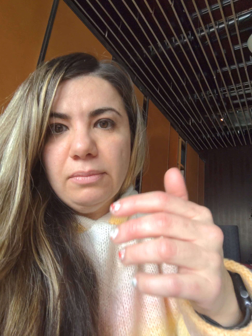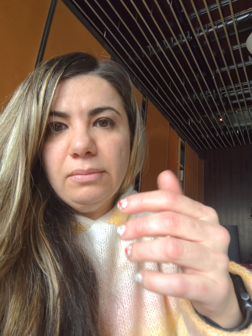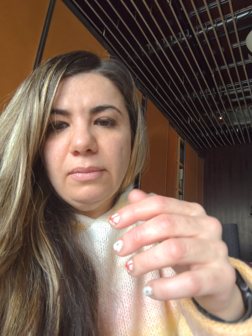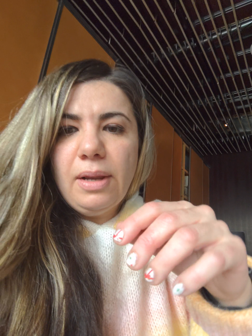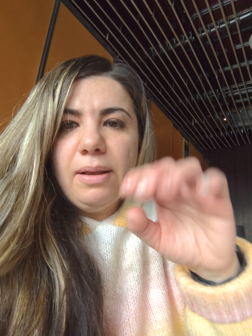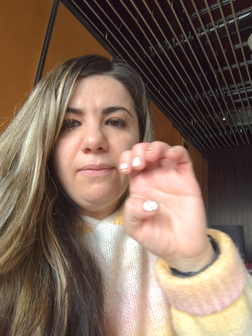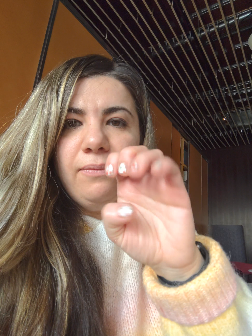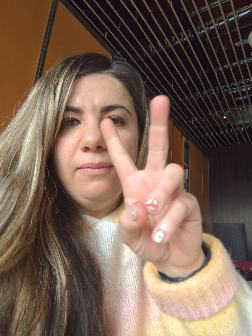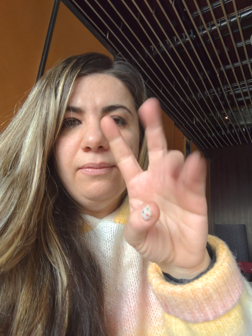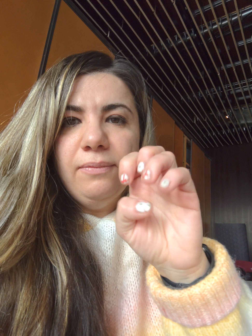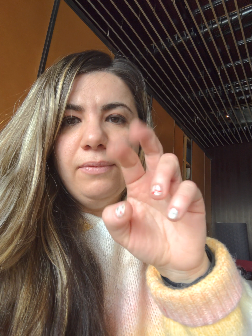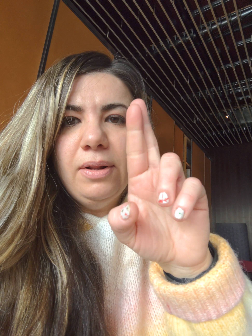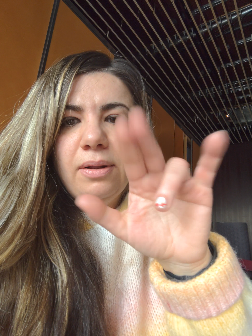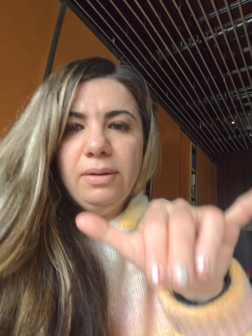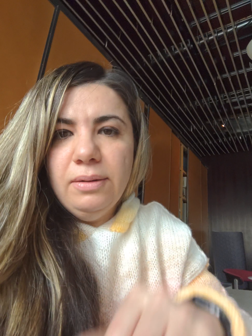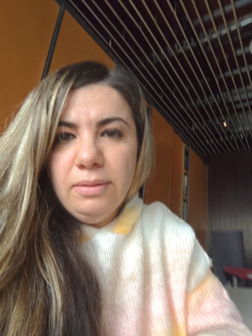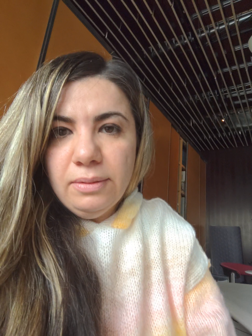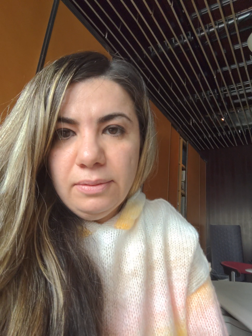every